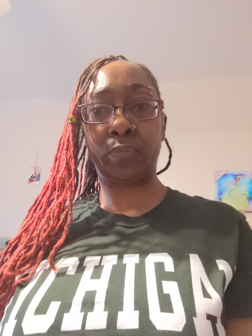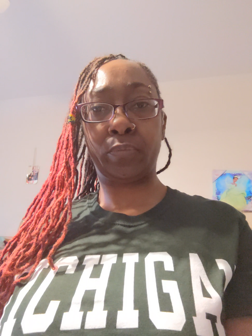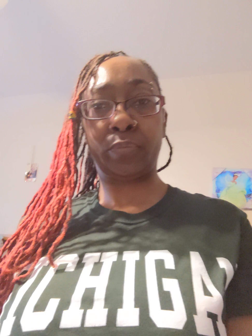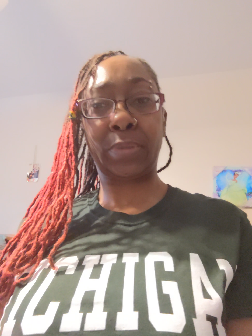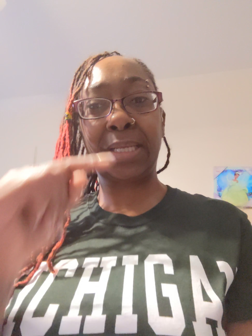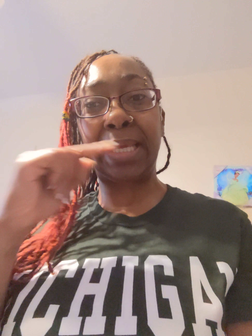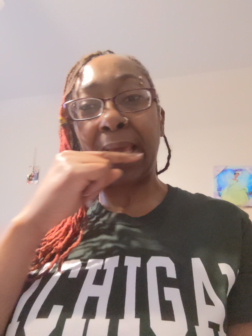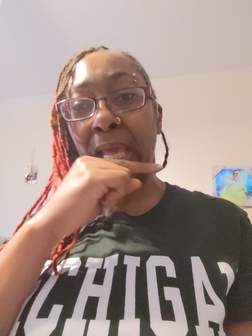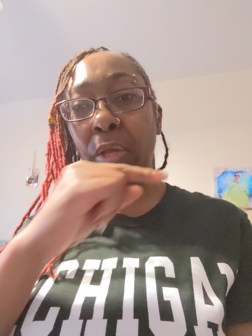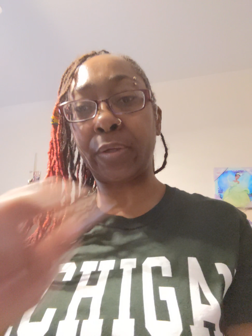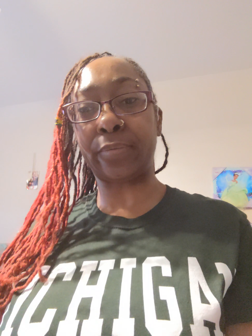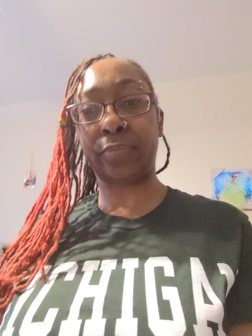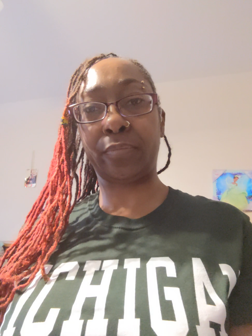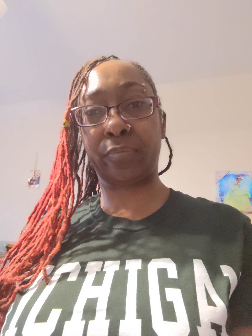carrot